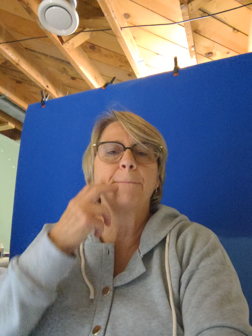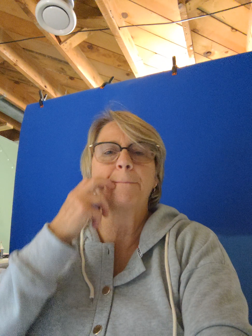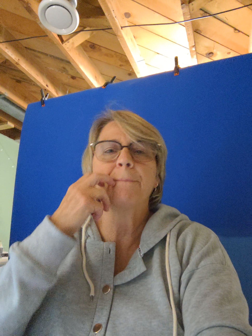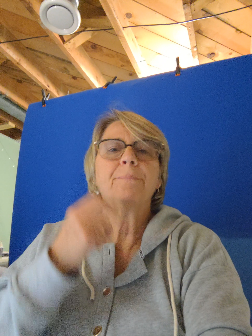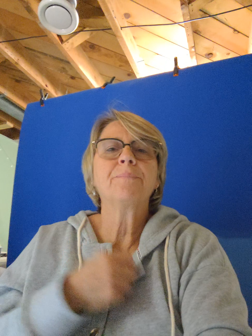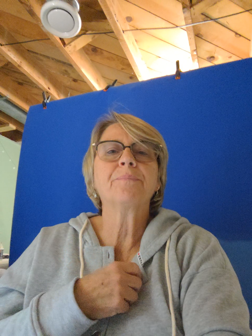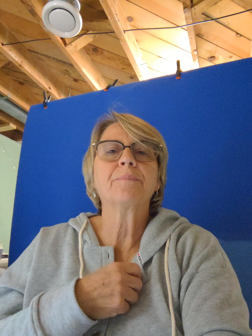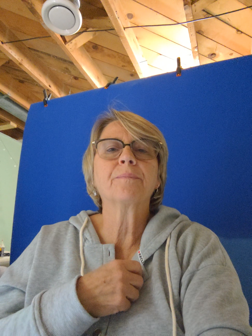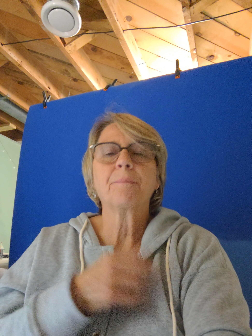gum